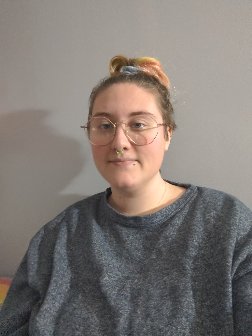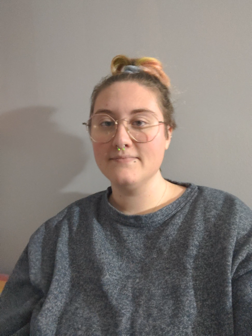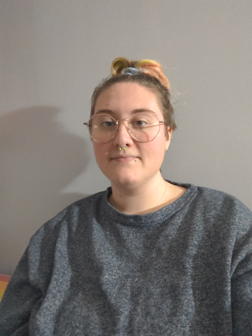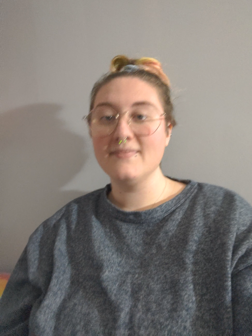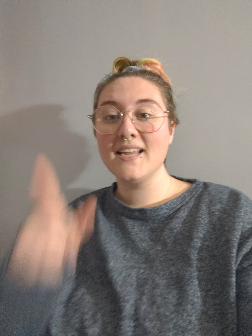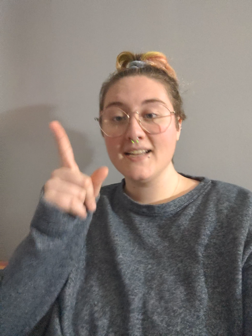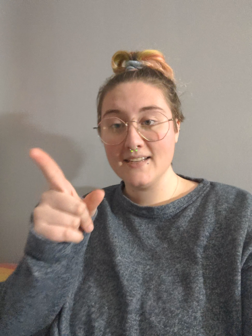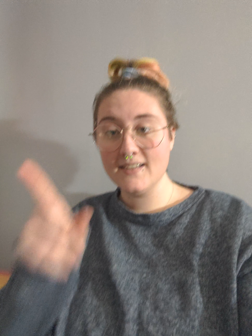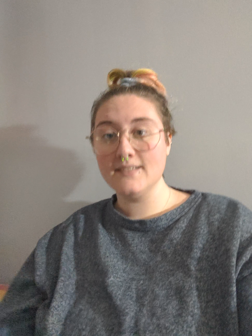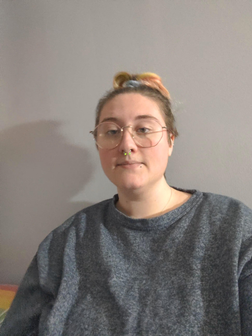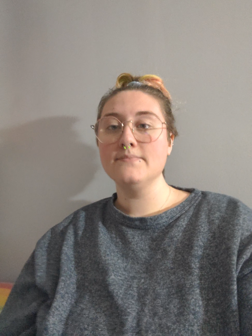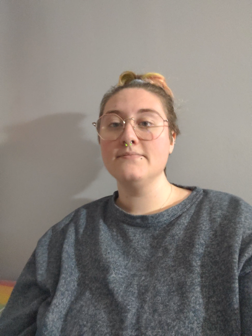he/she/it